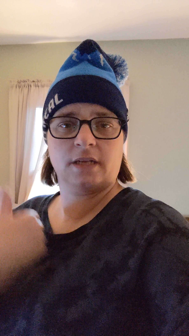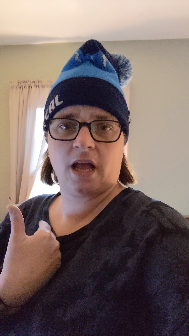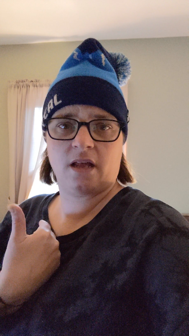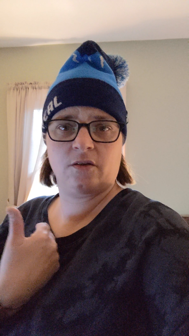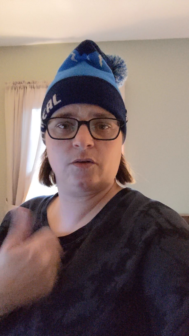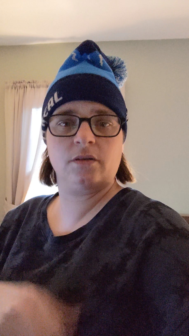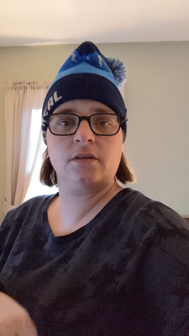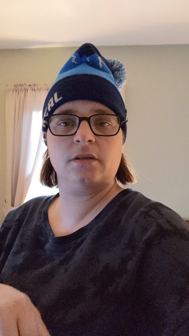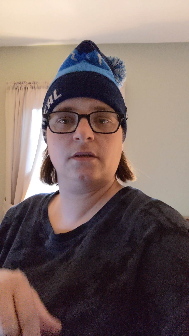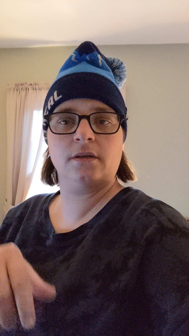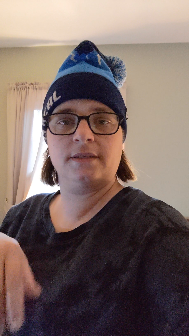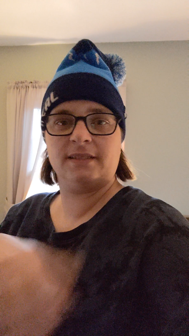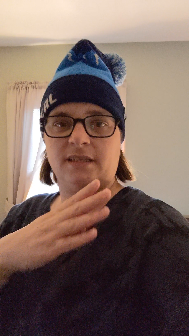kick